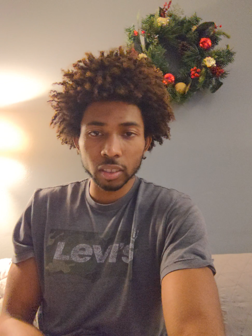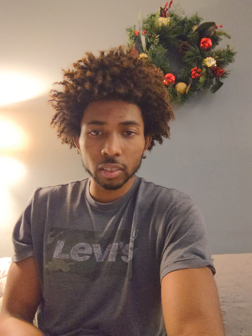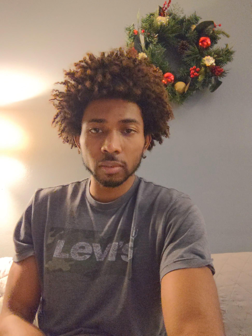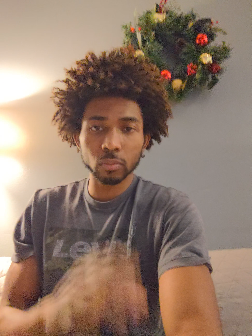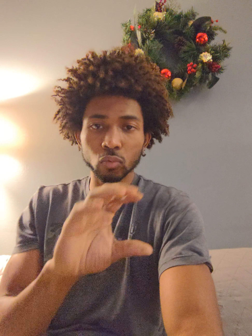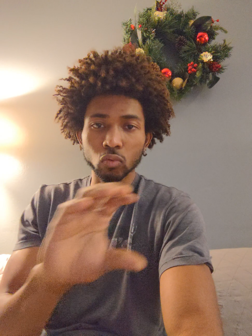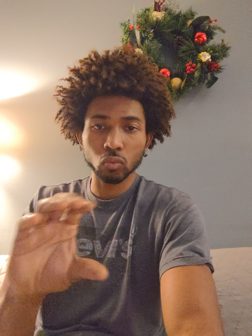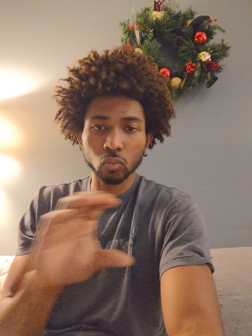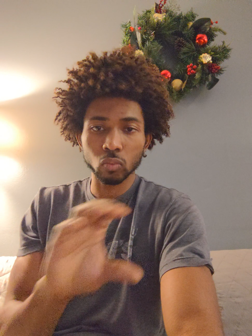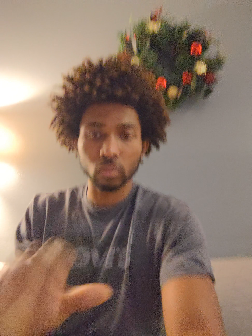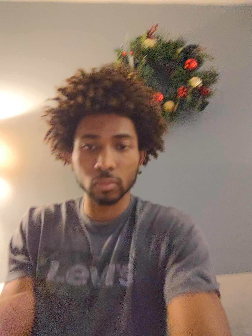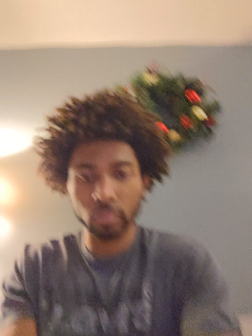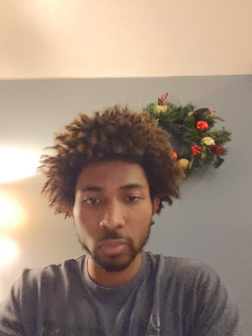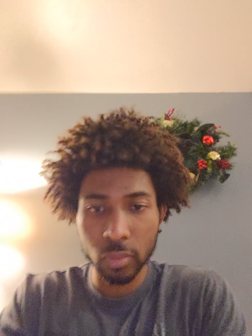chocolate